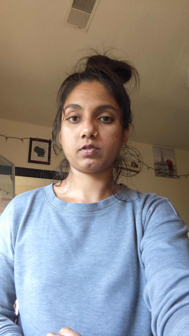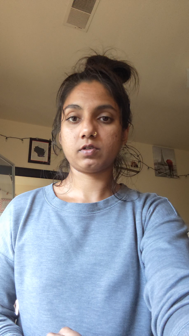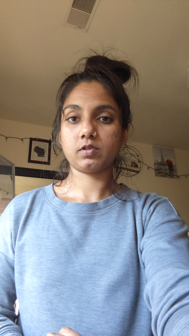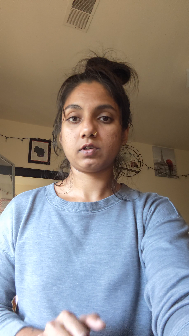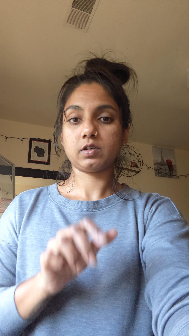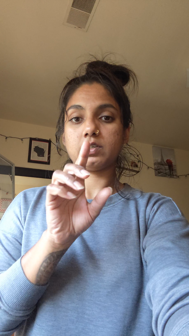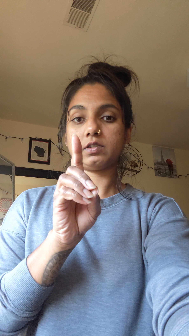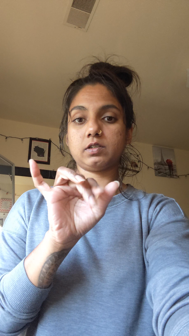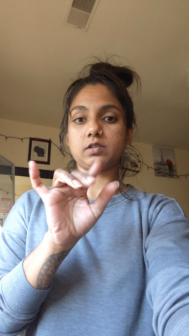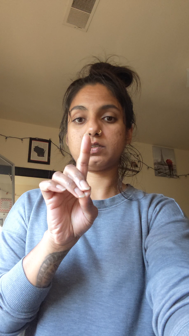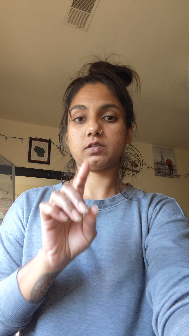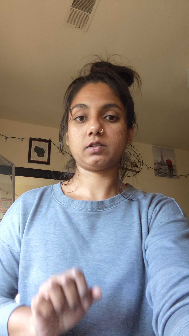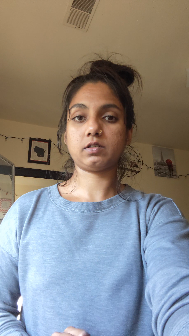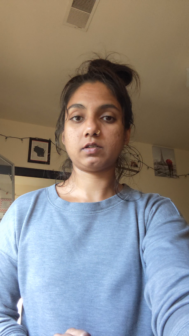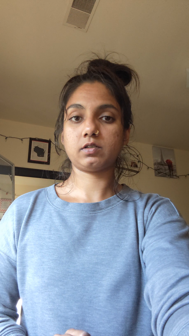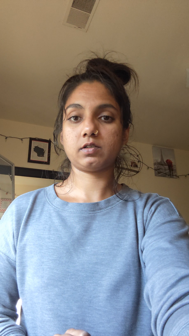did